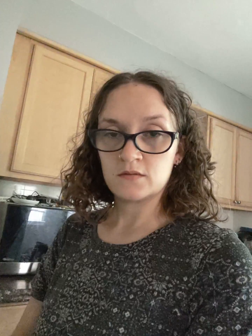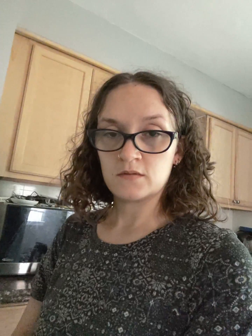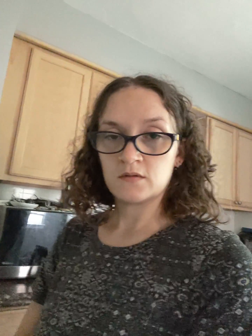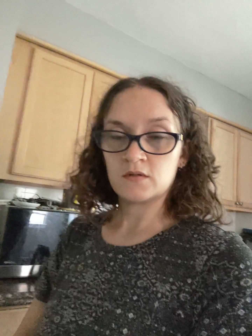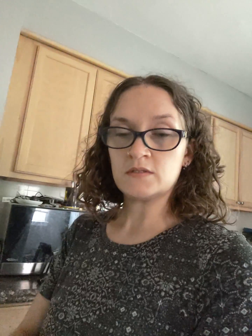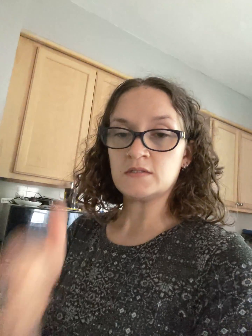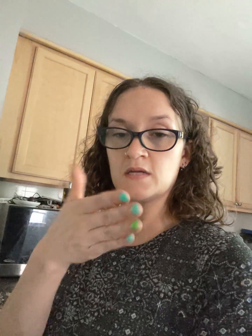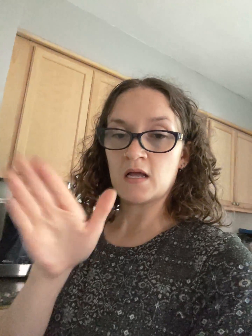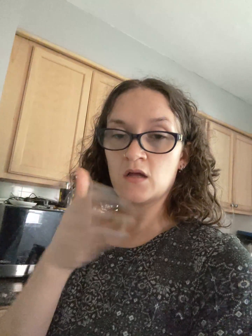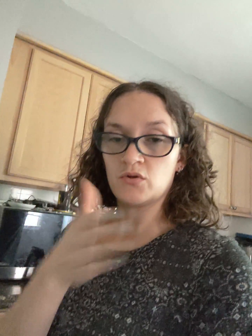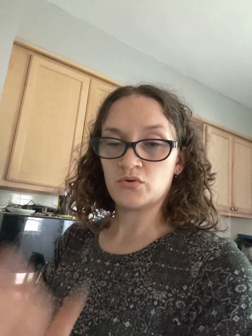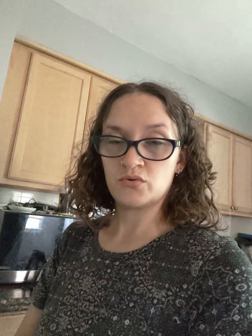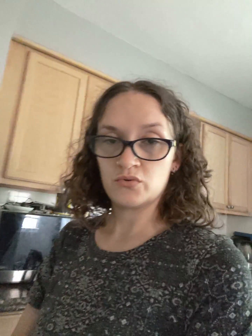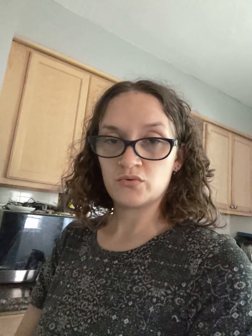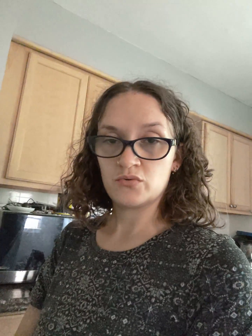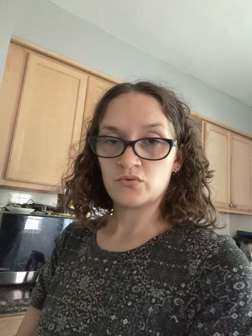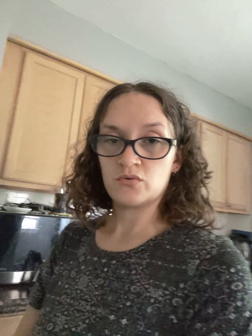share